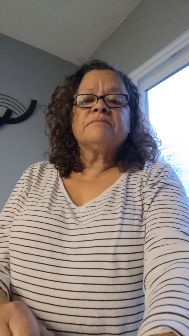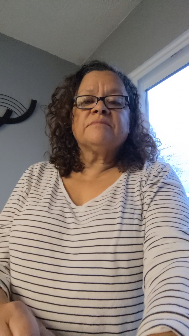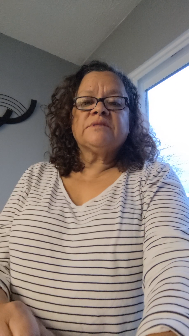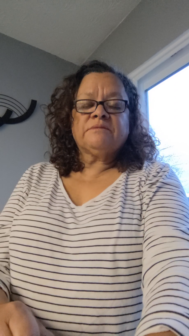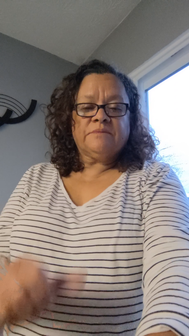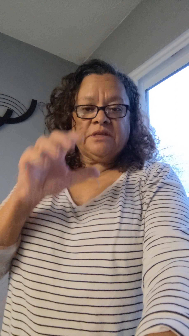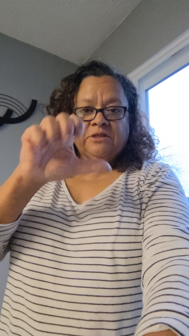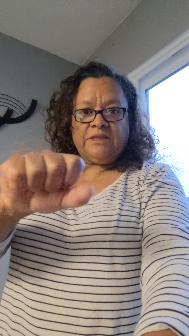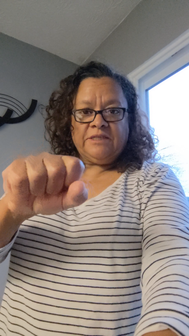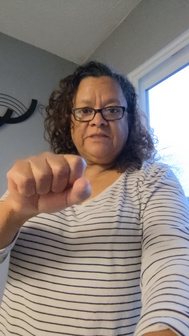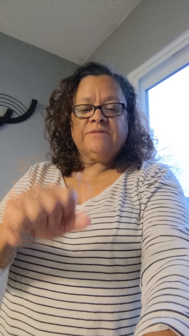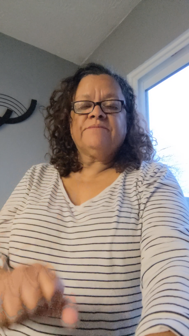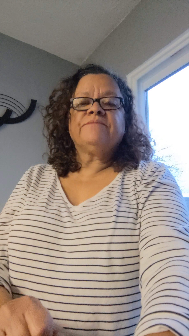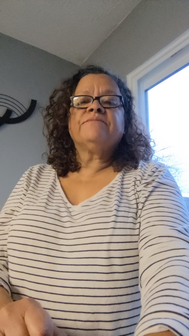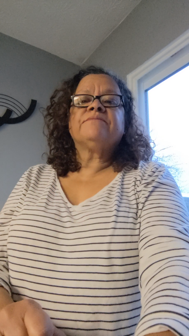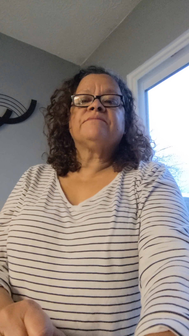catch